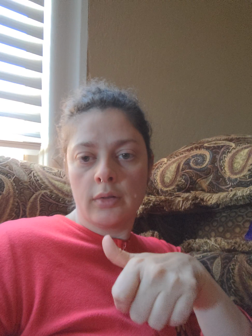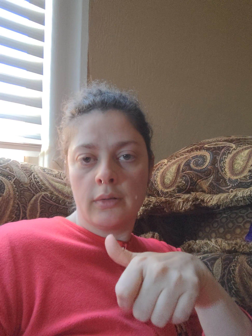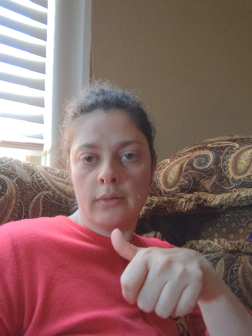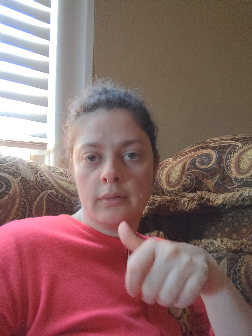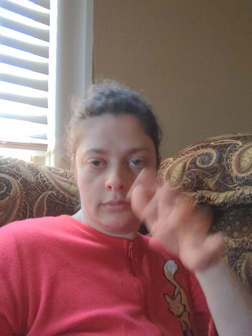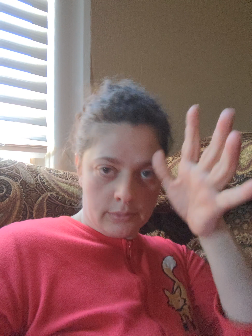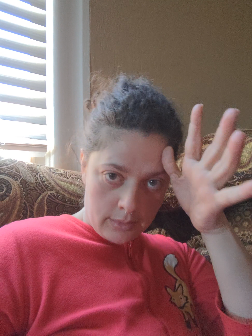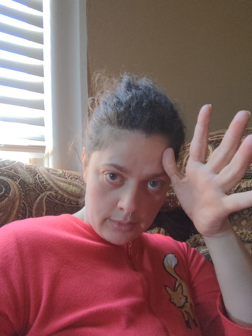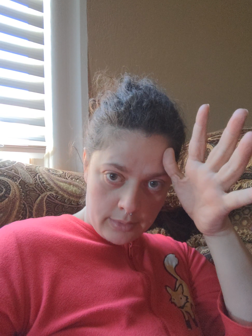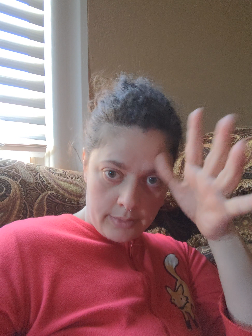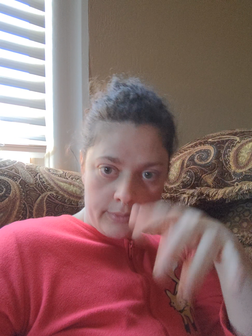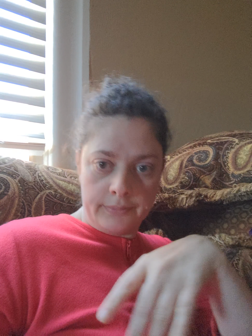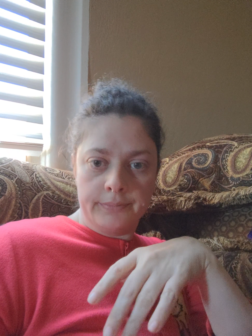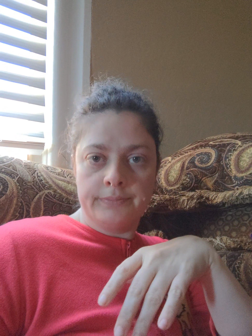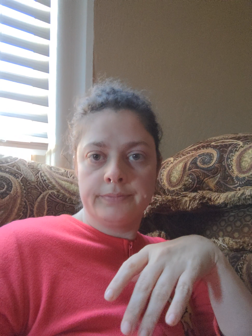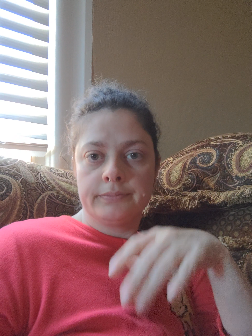dad